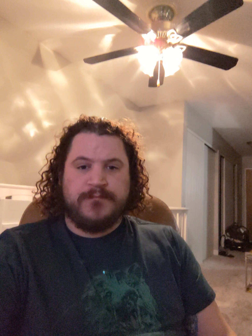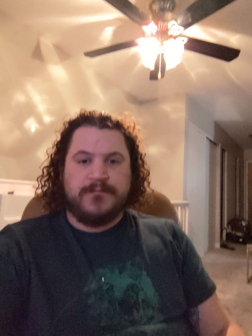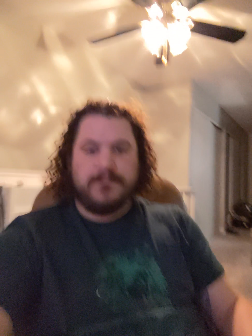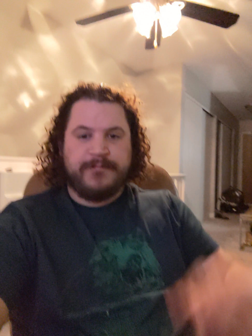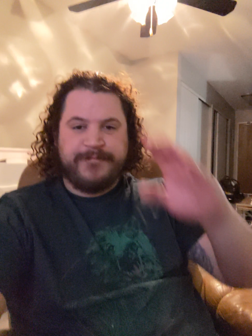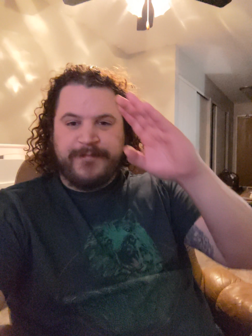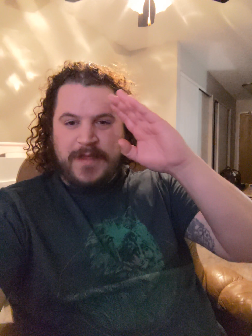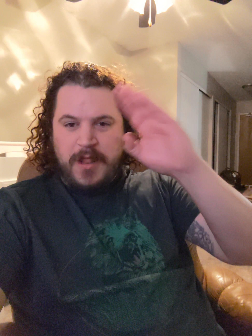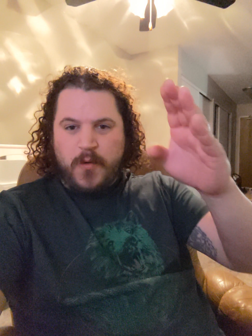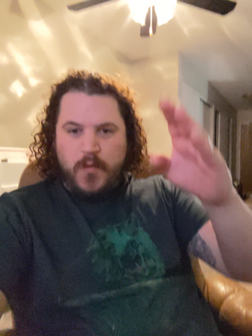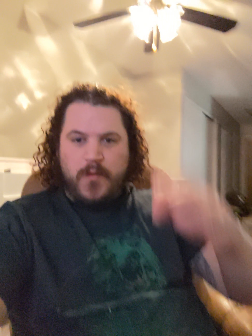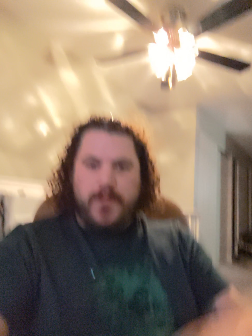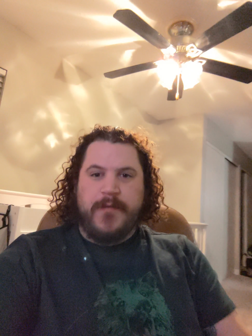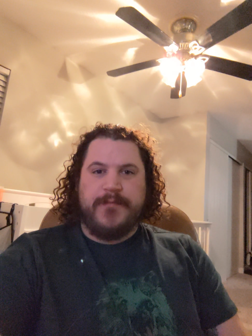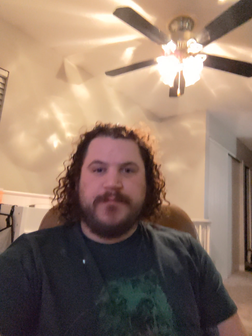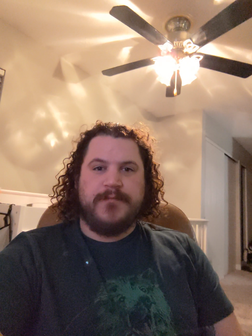hello